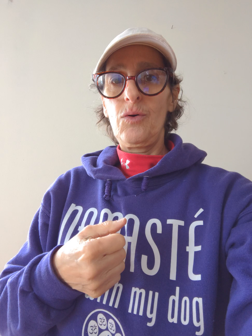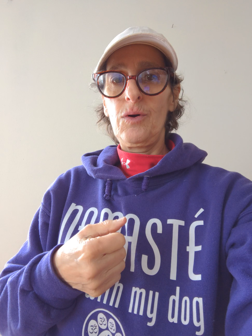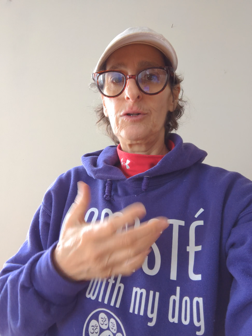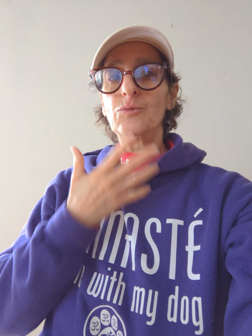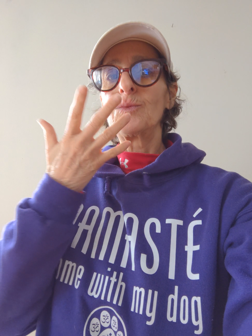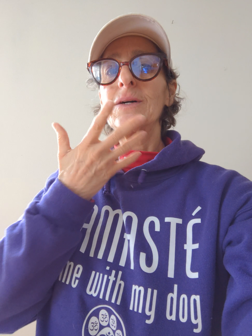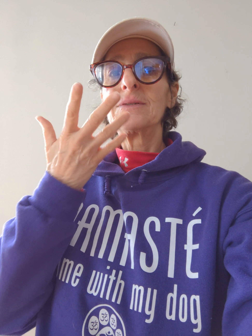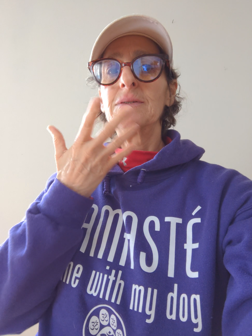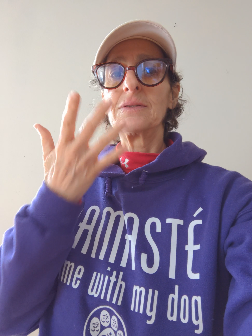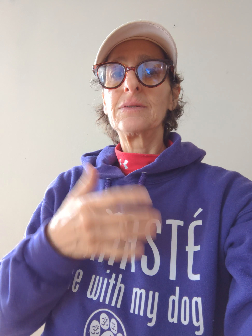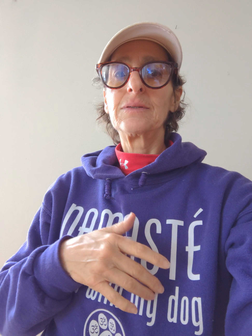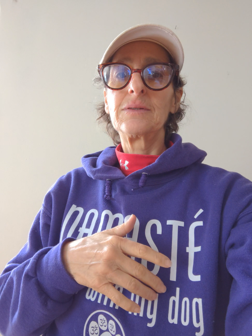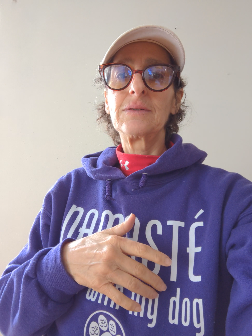grass